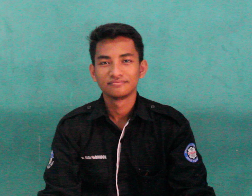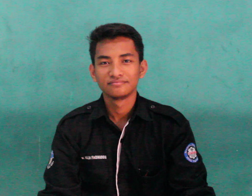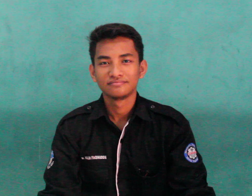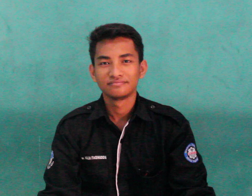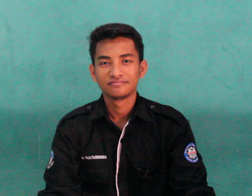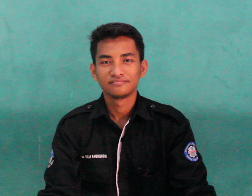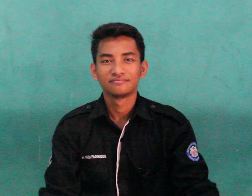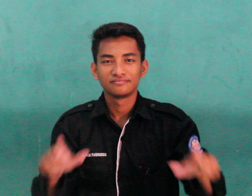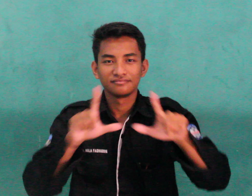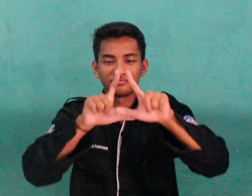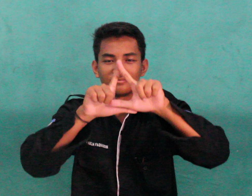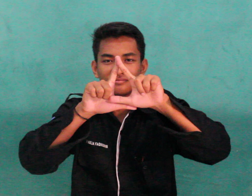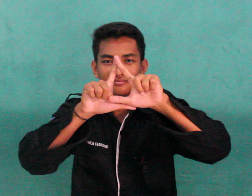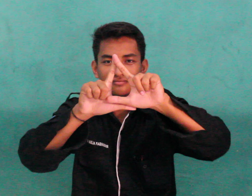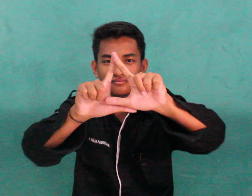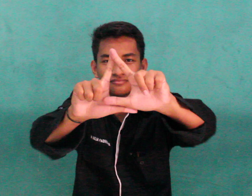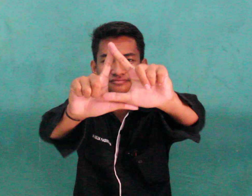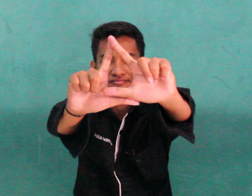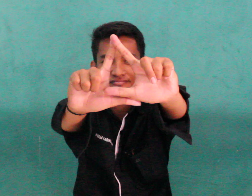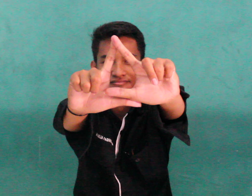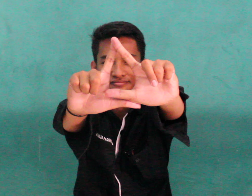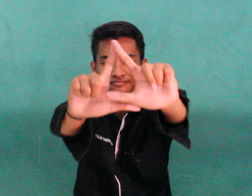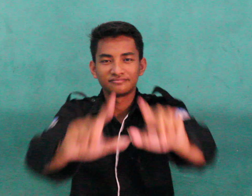A